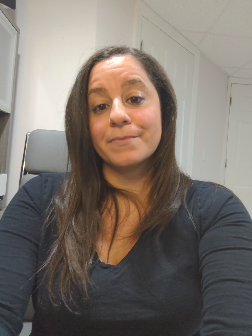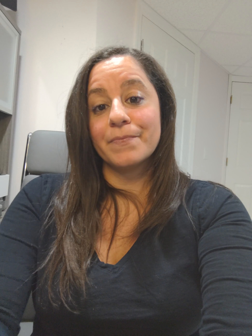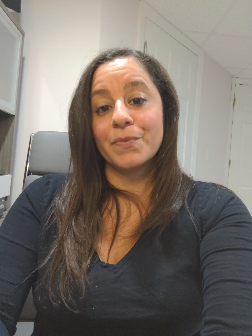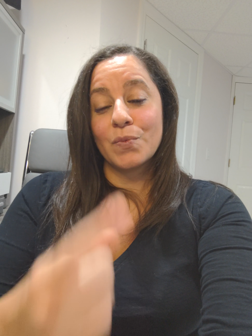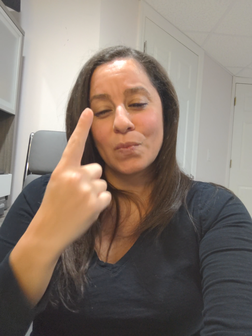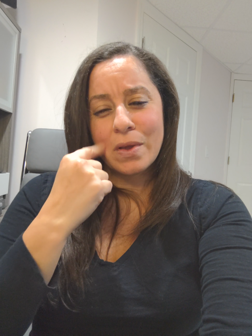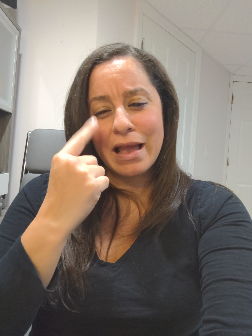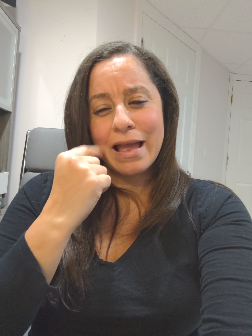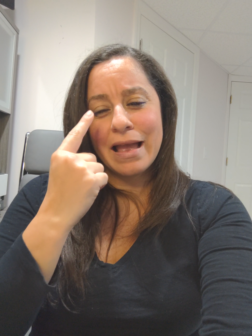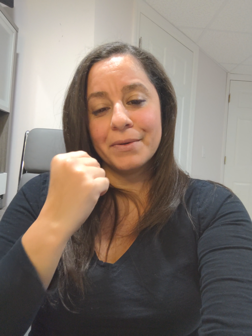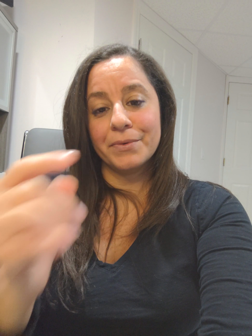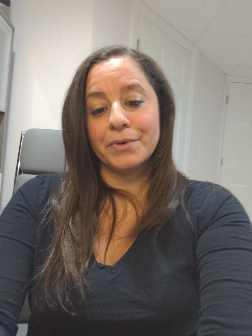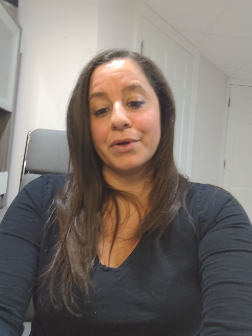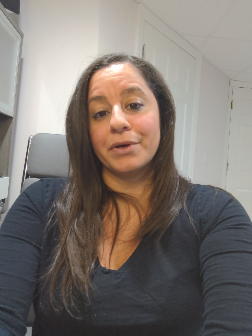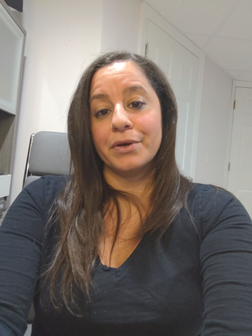cry